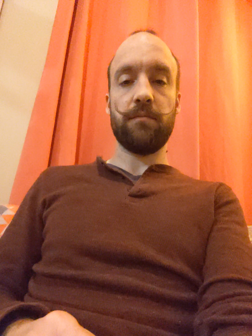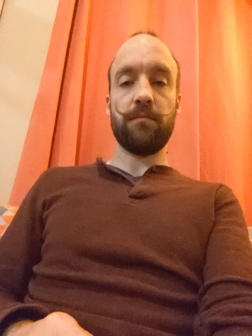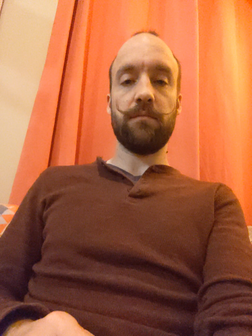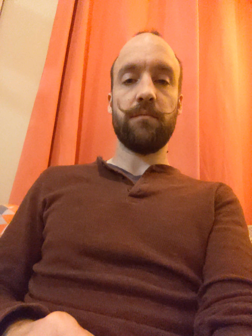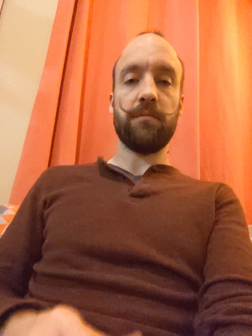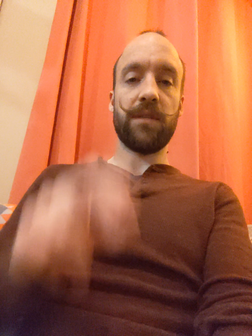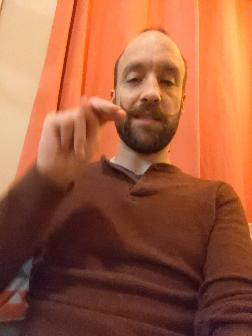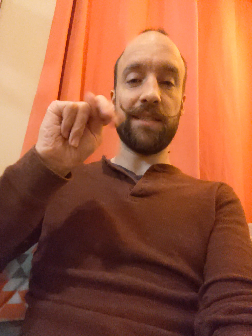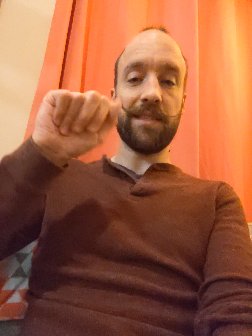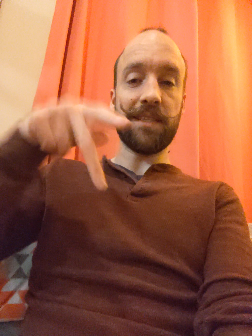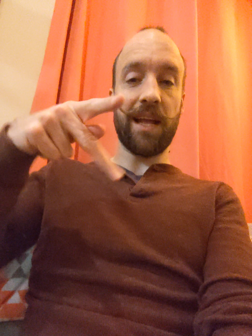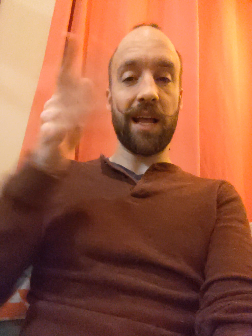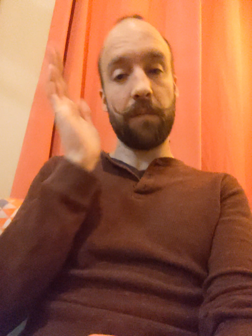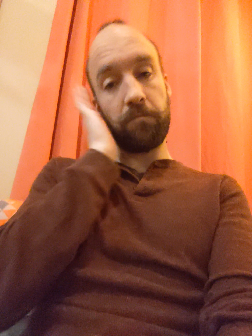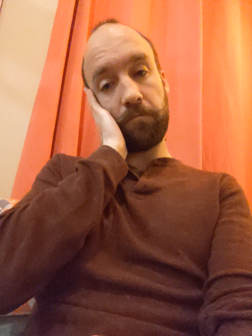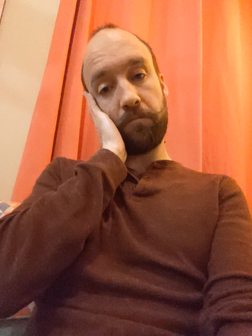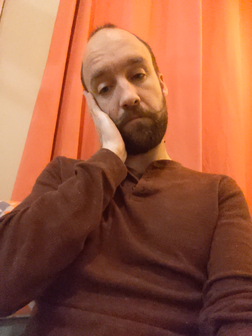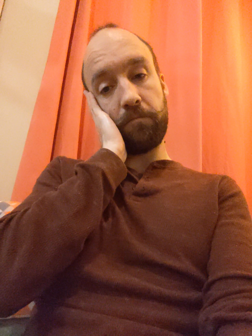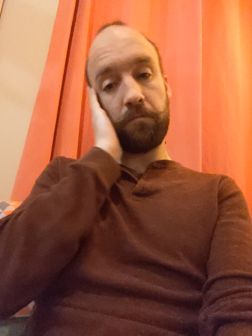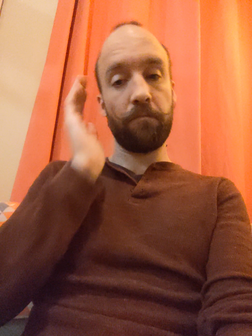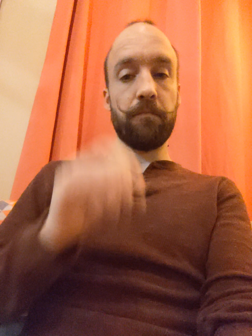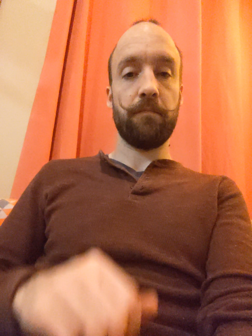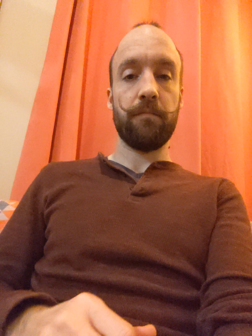nap